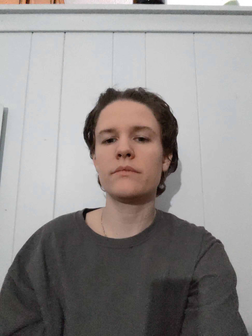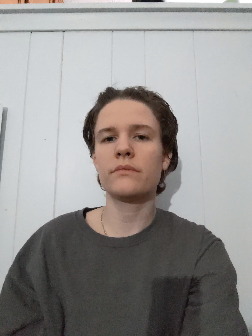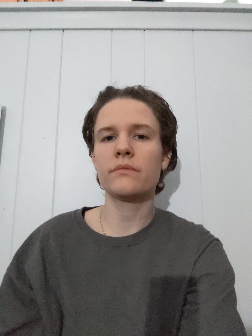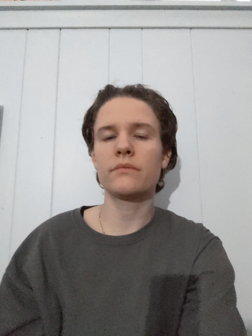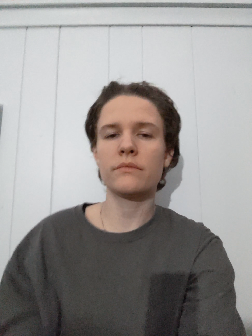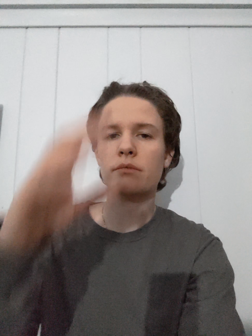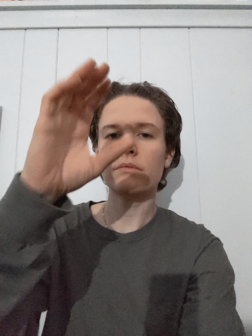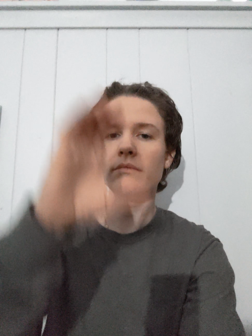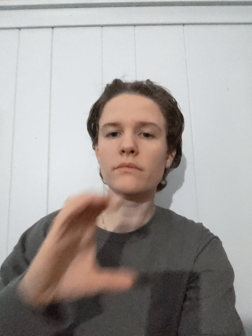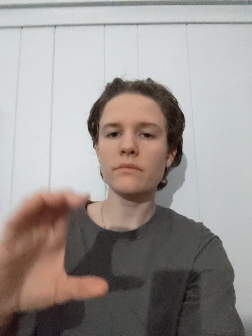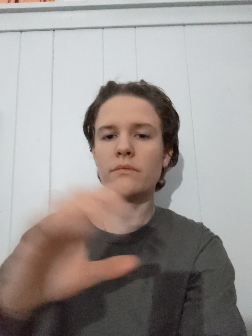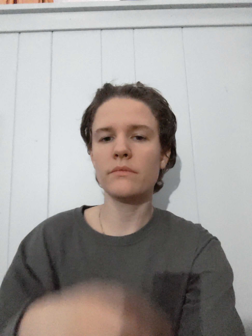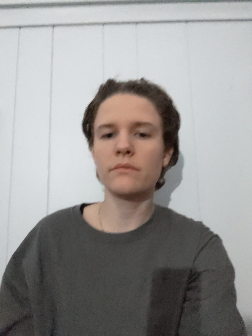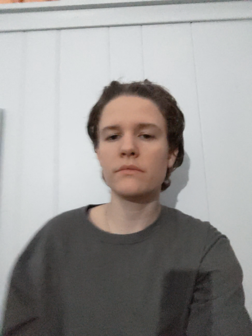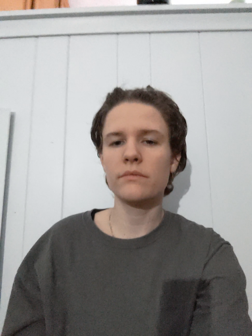chocolate